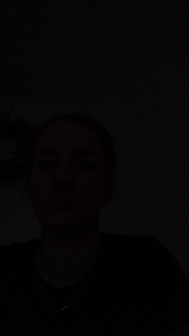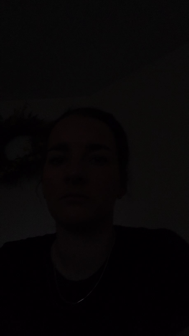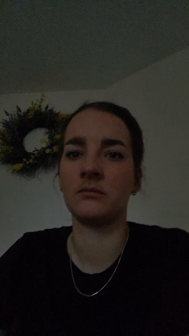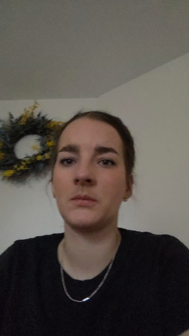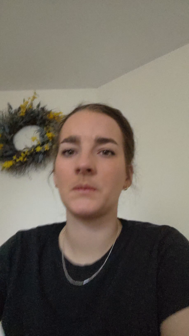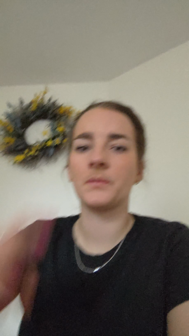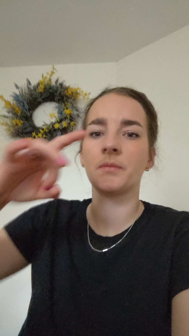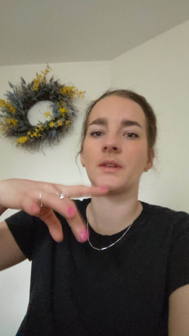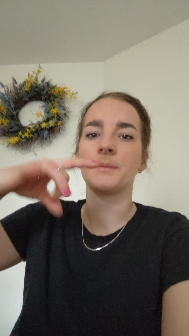pumpkin